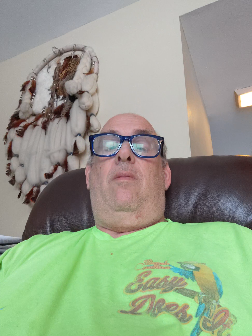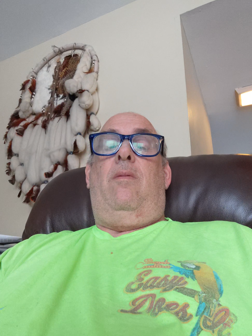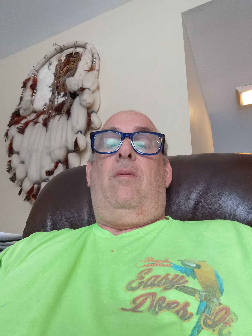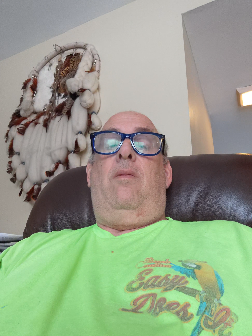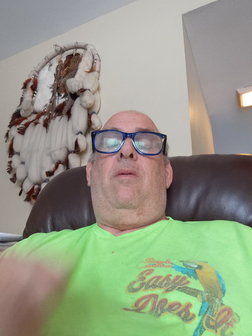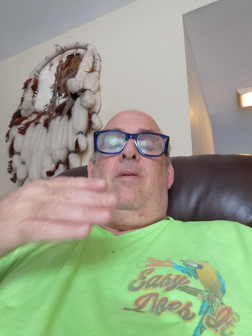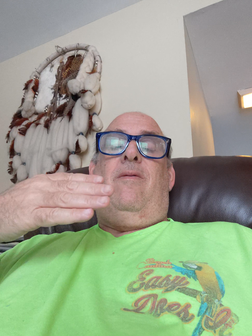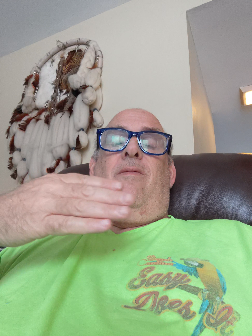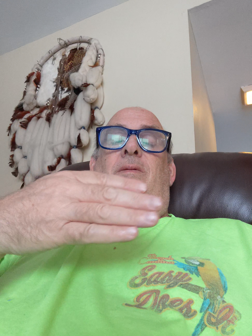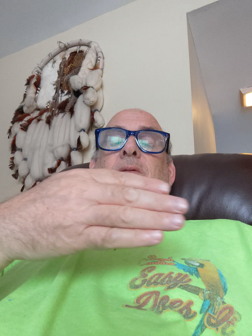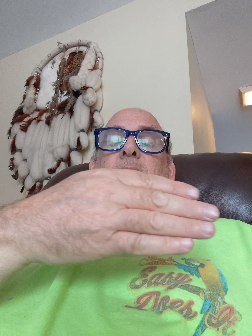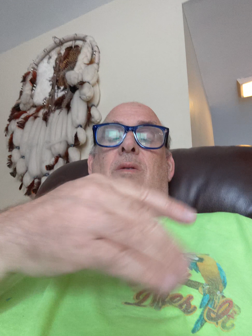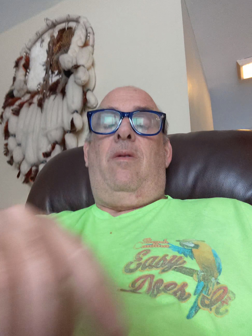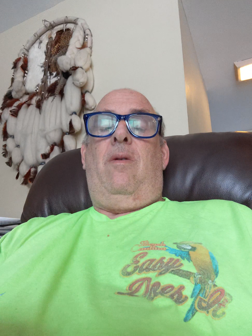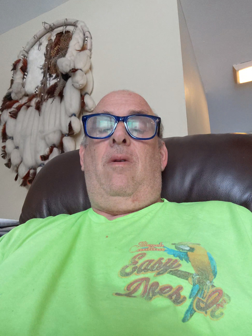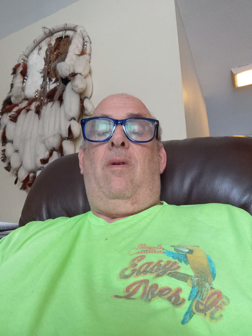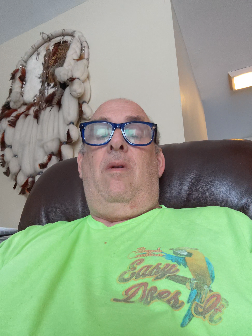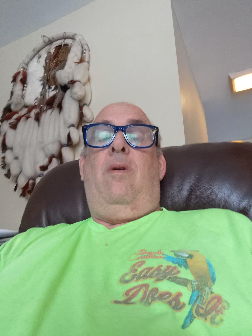fish